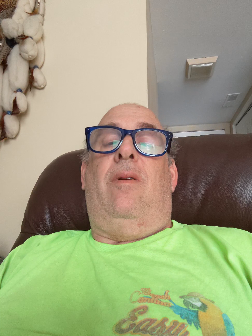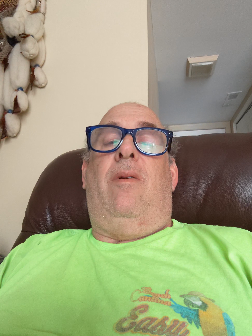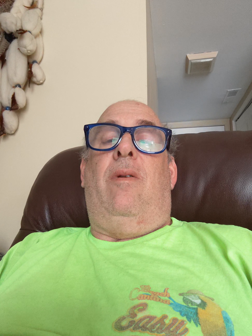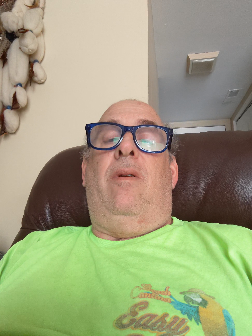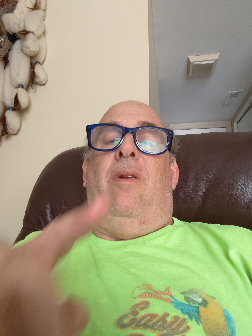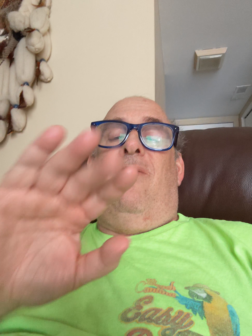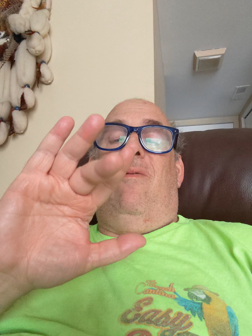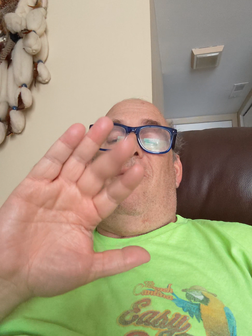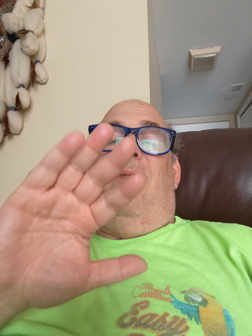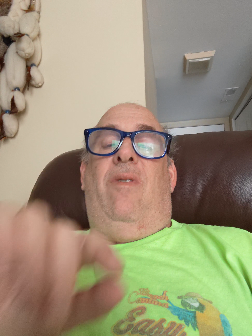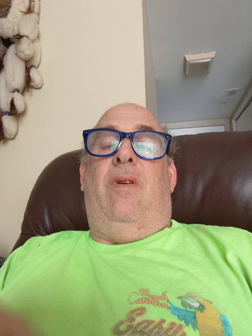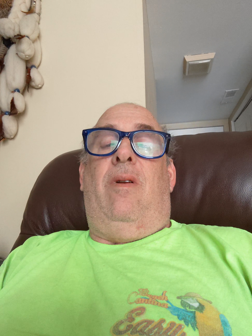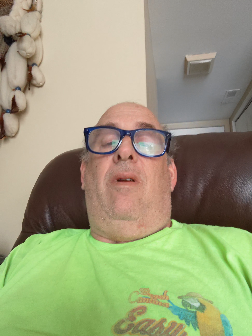finger